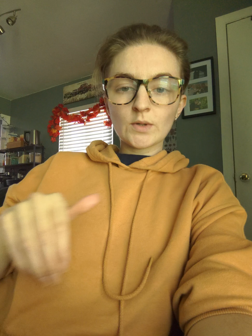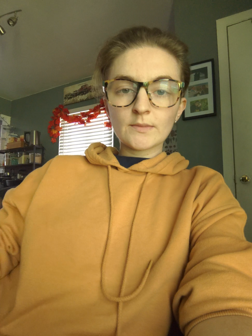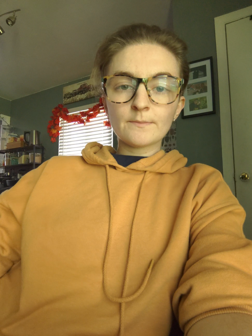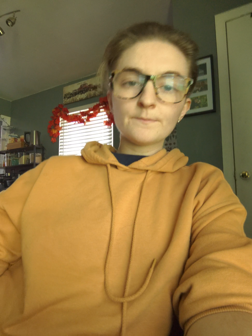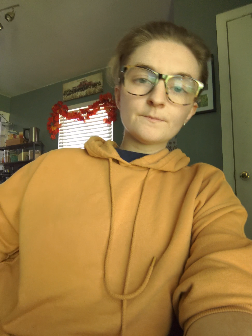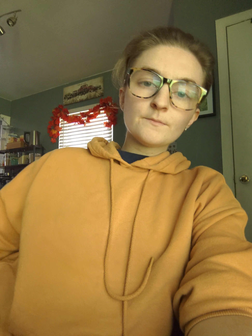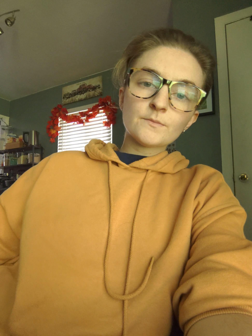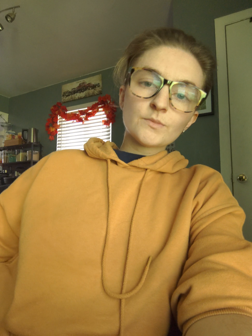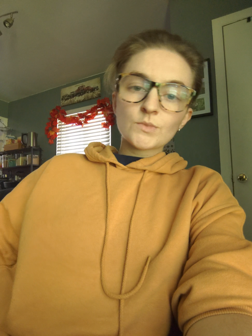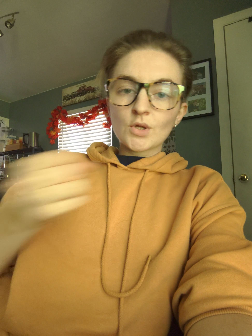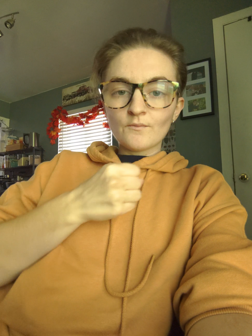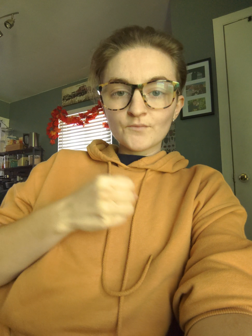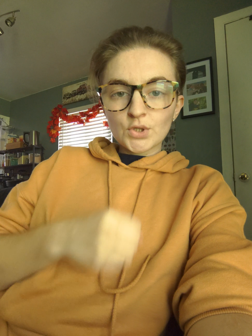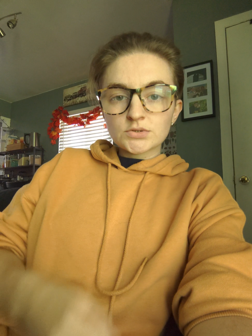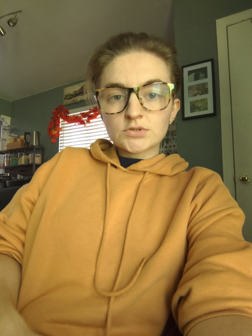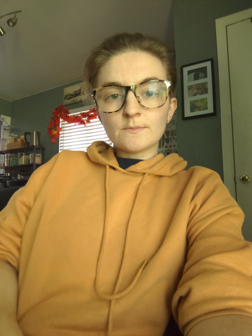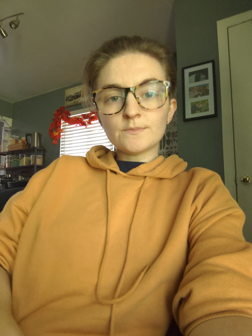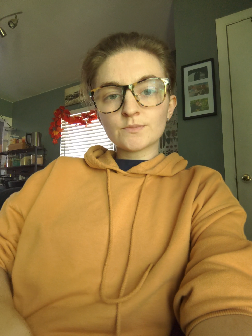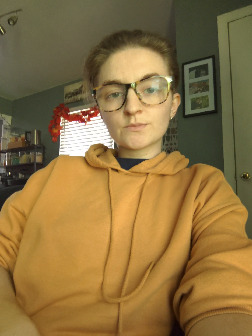coffee